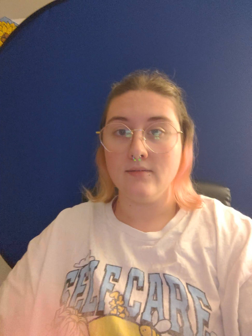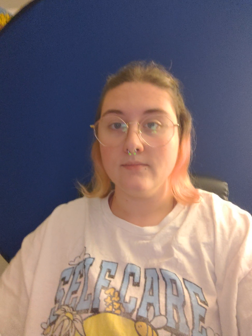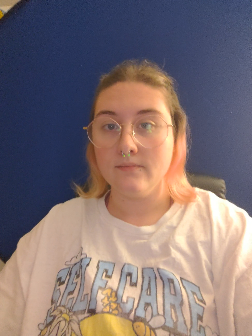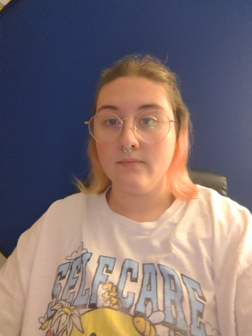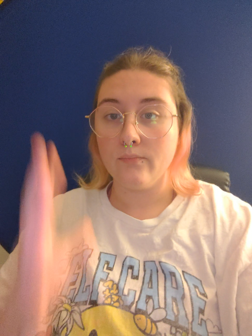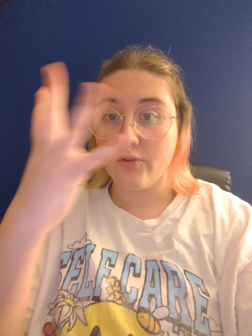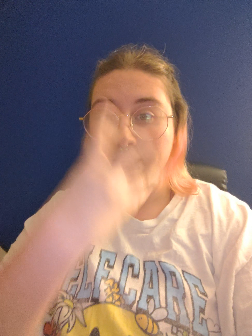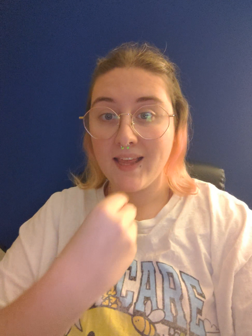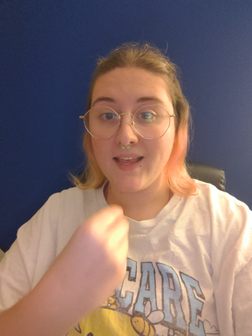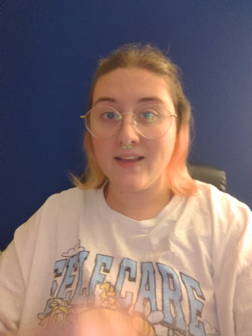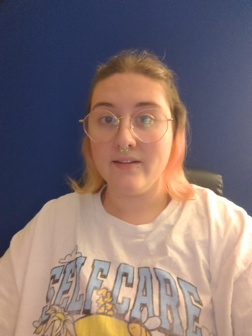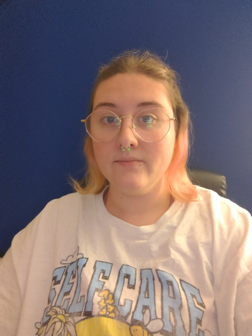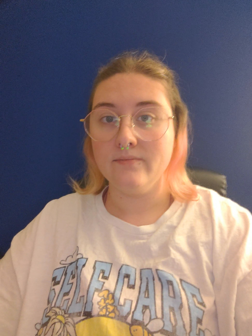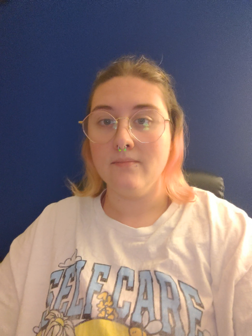pretty